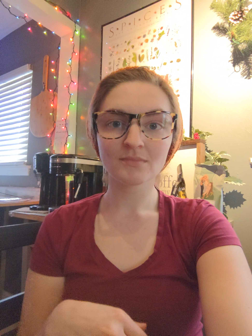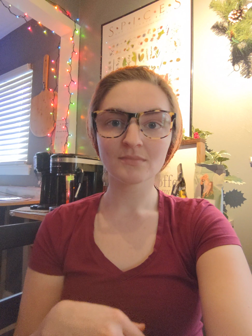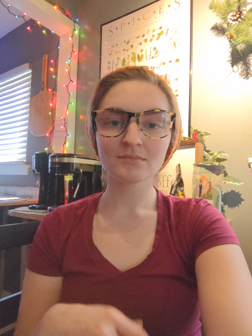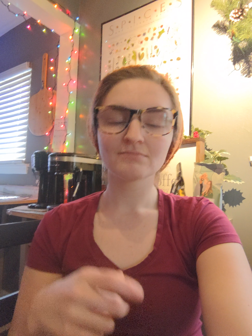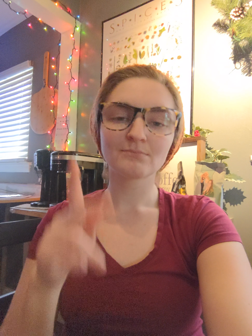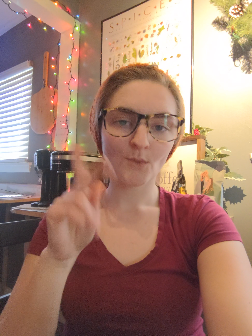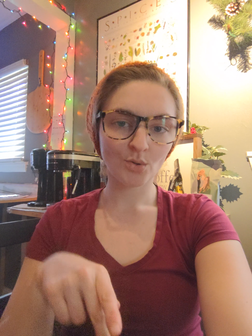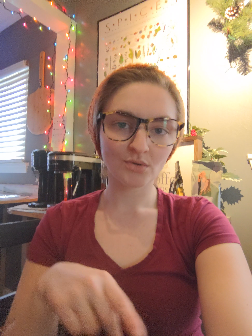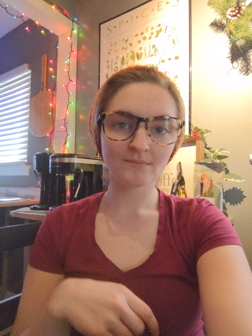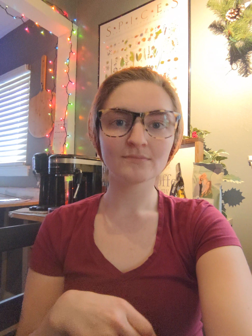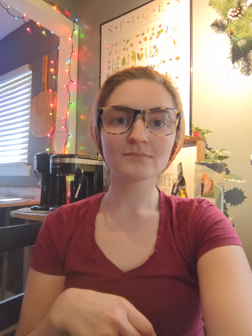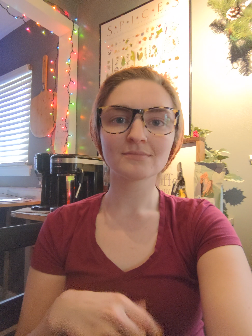person